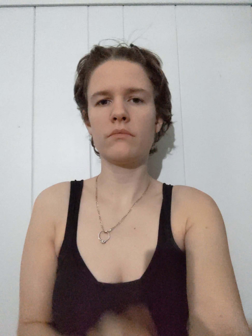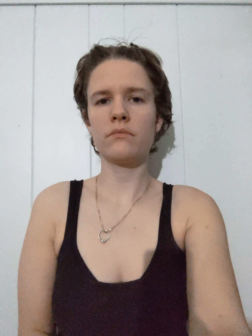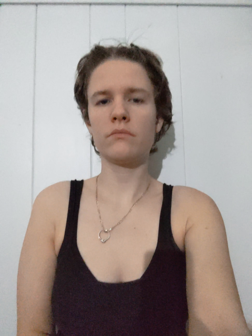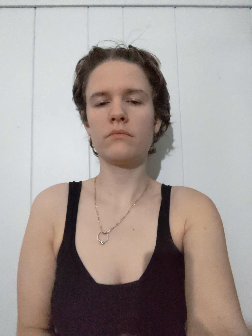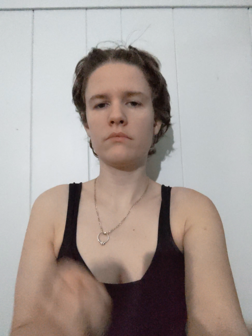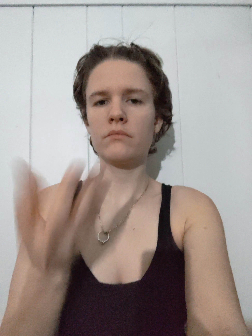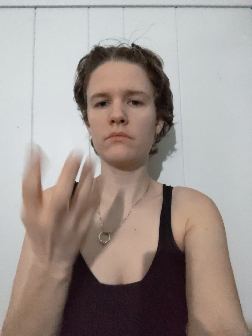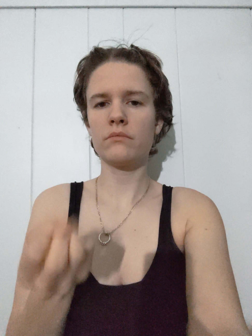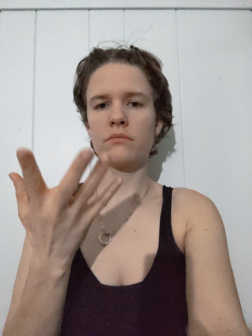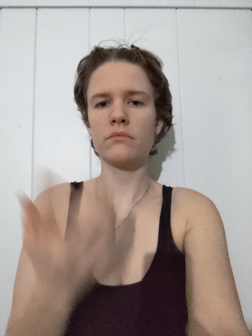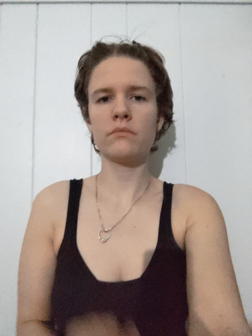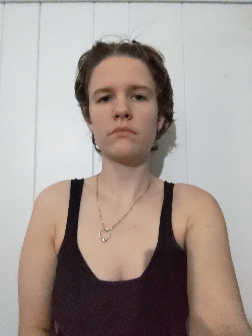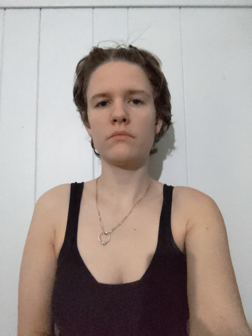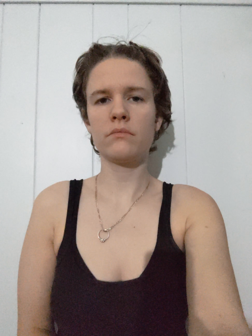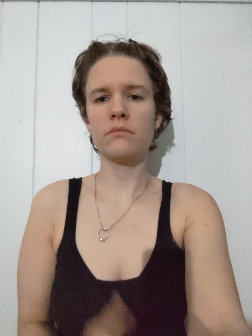many